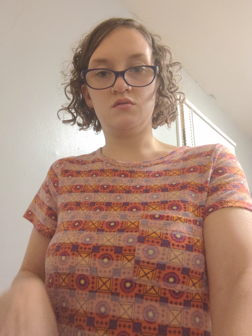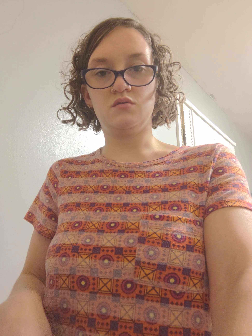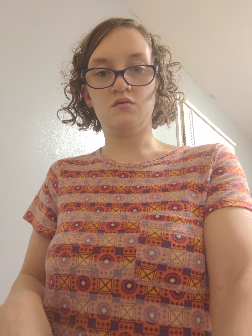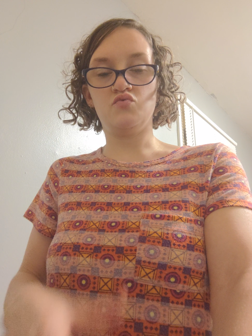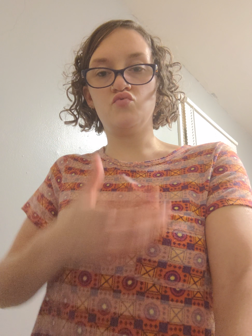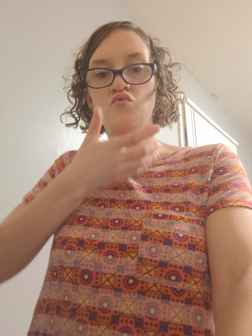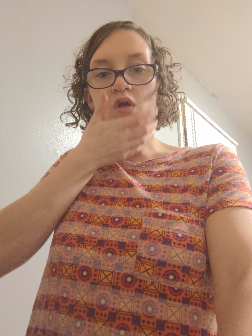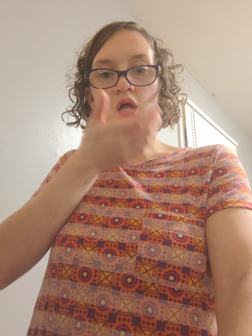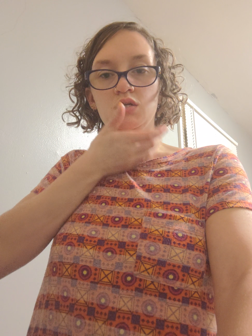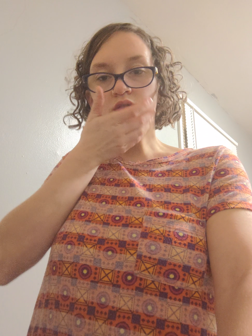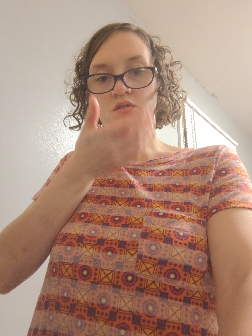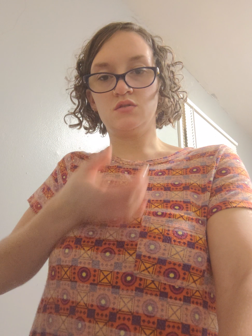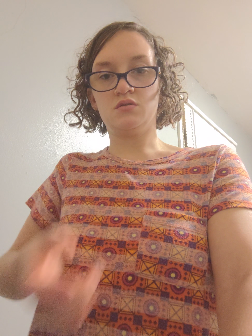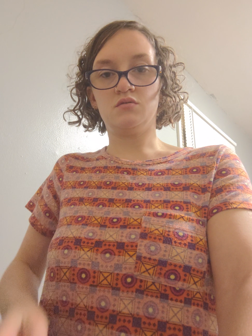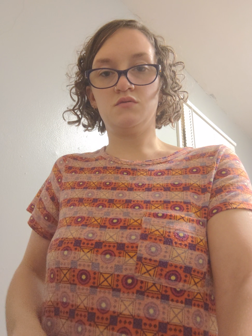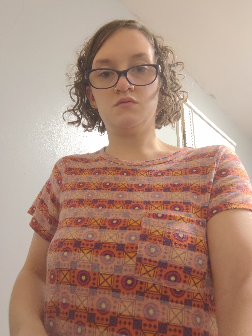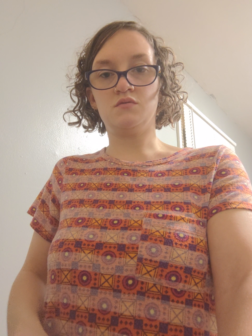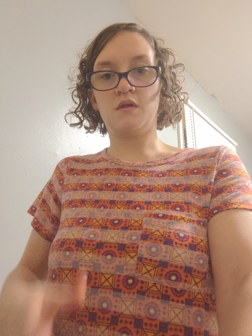grass